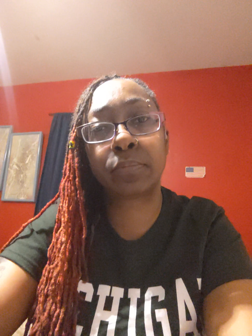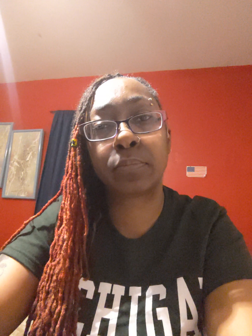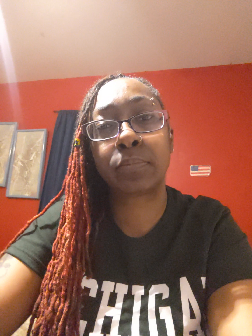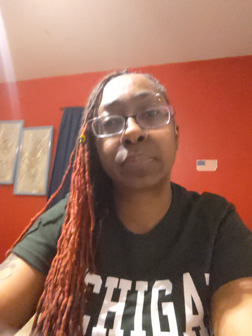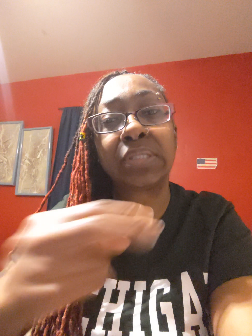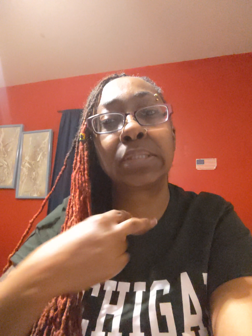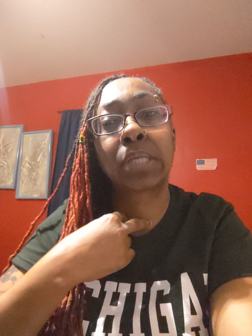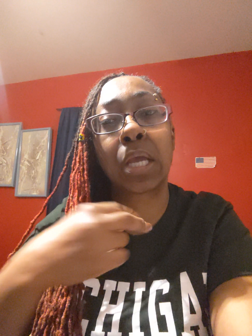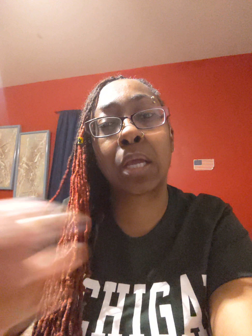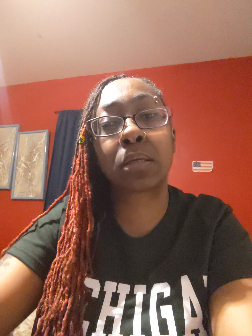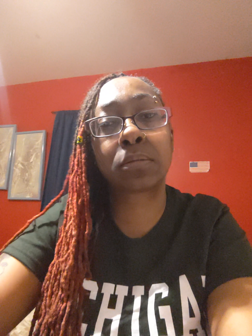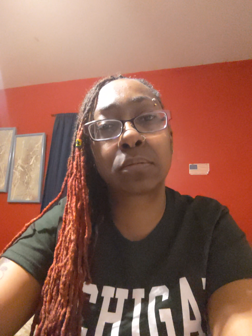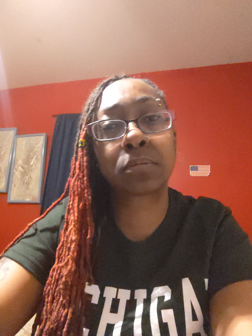stuck